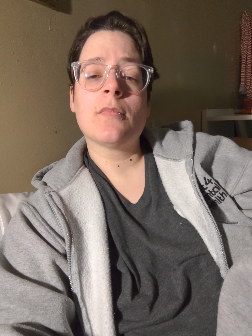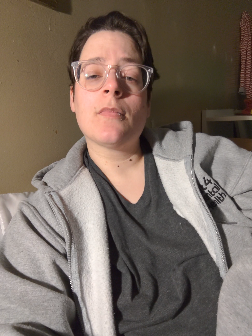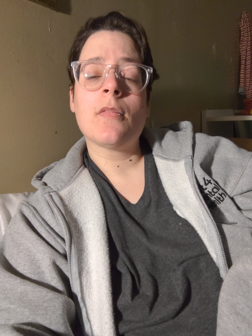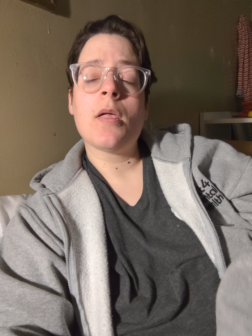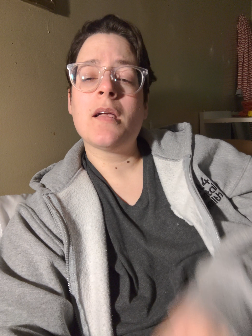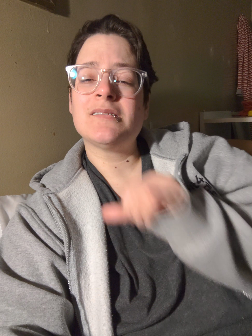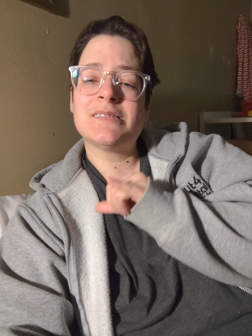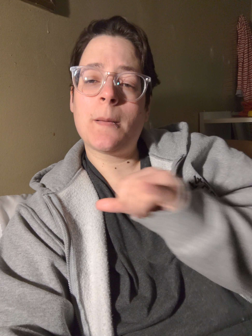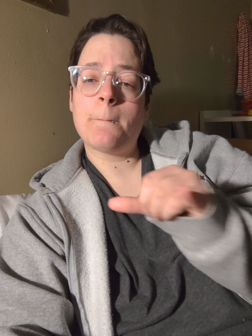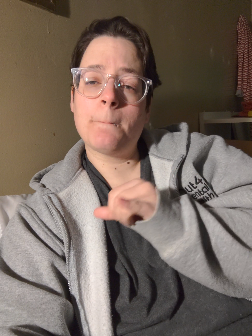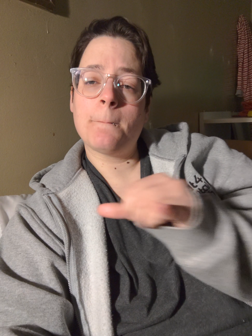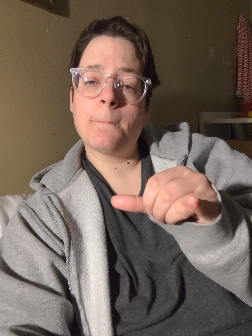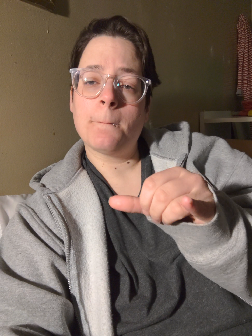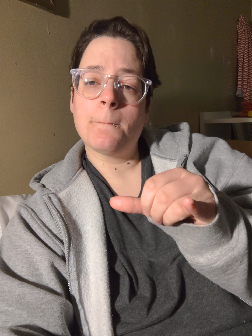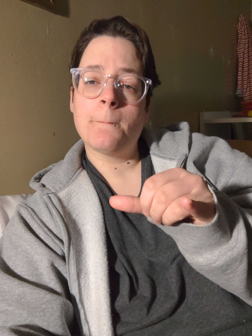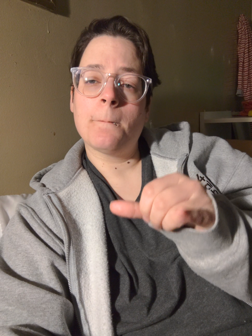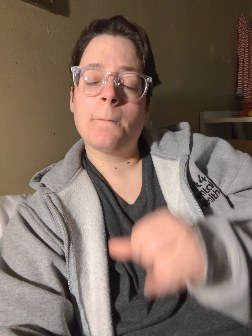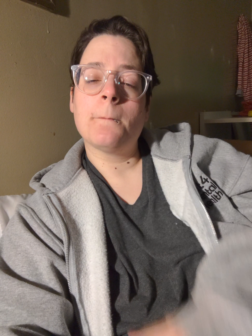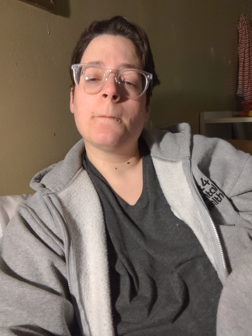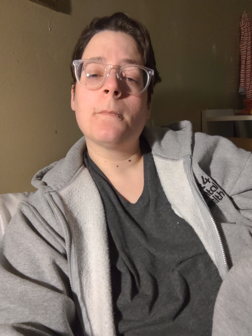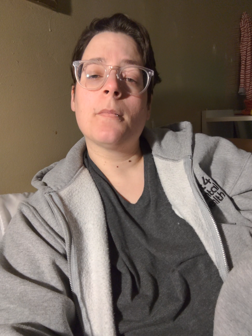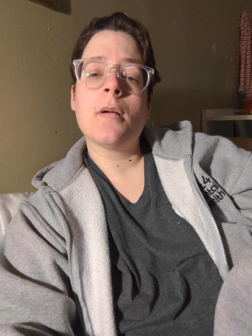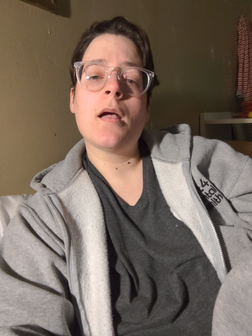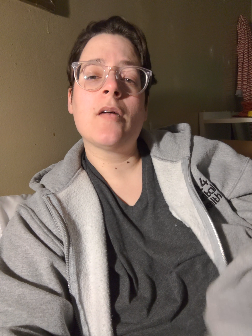same